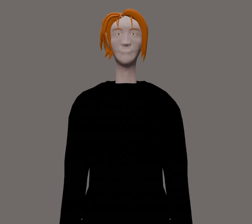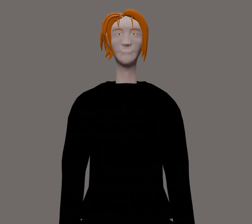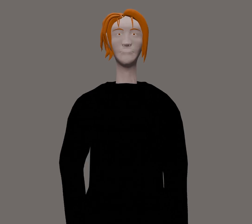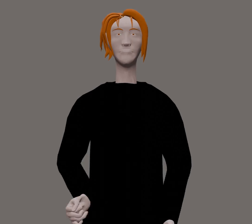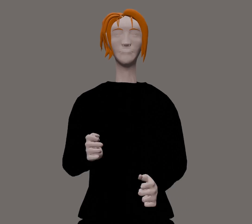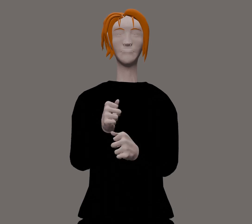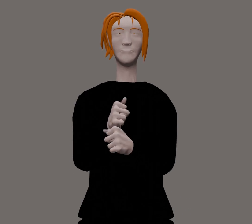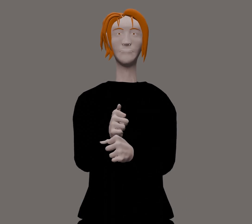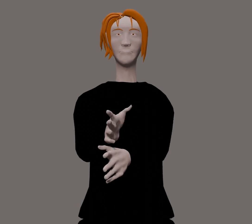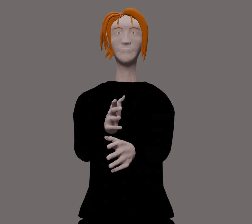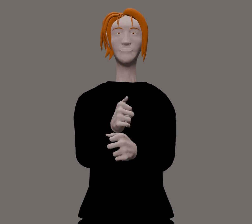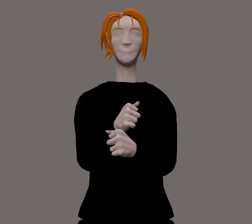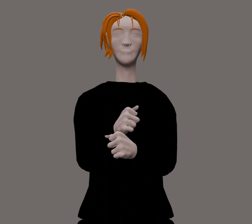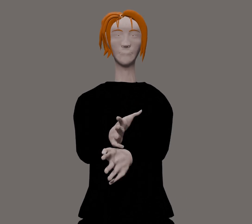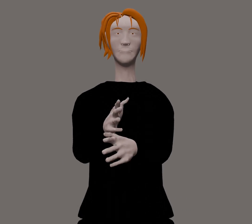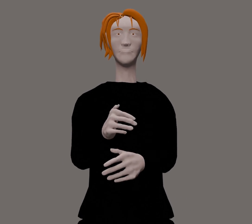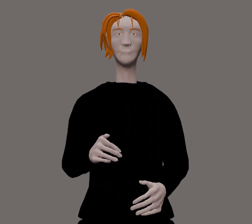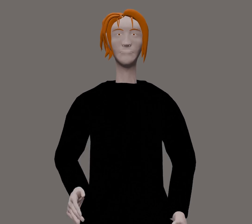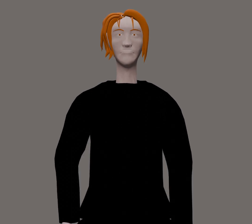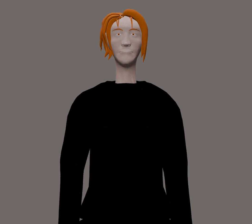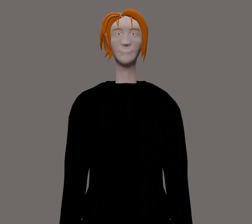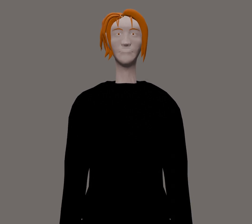Bawl (Yell)